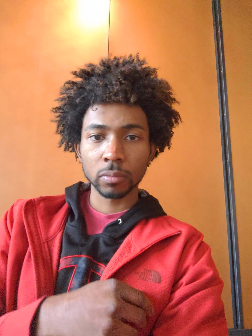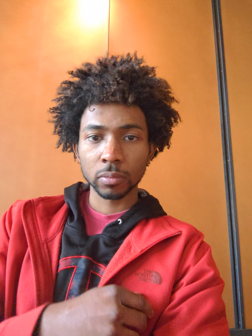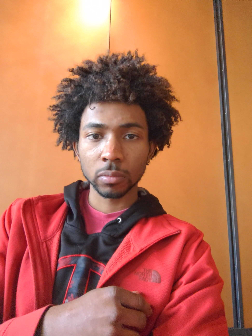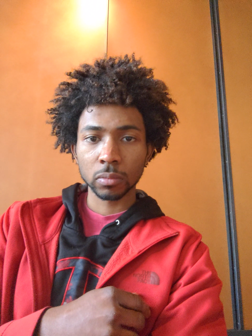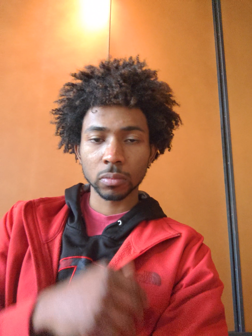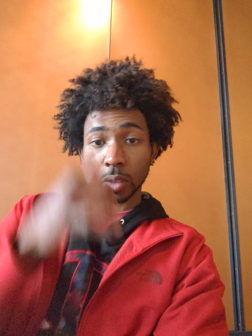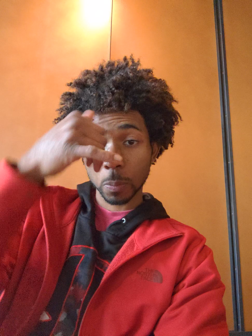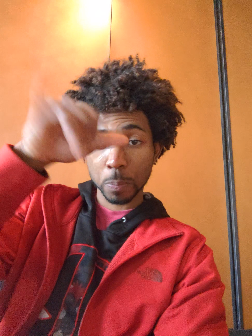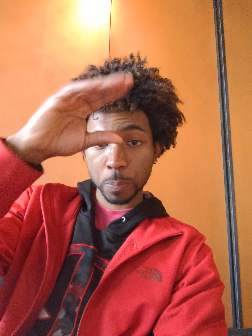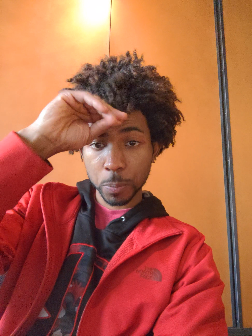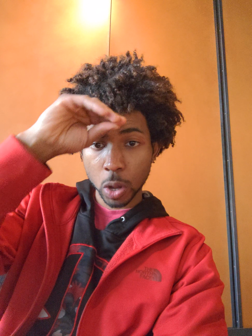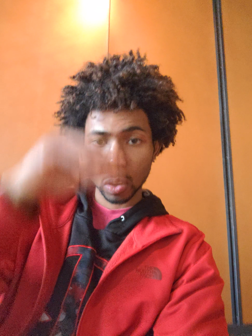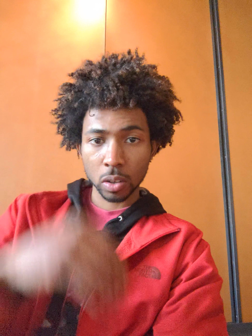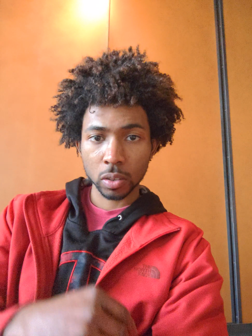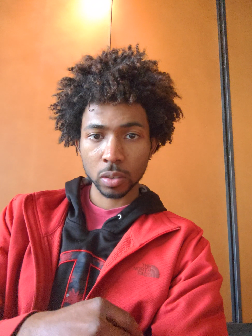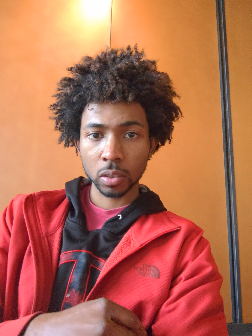cowboy